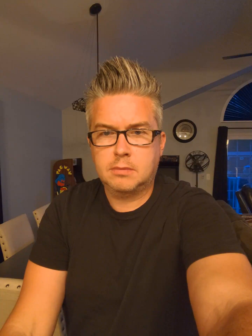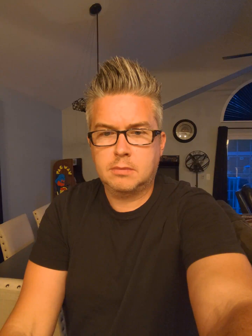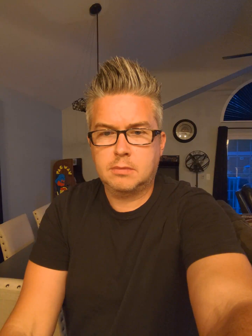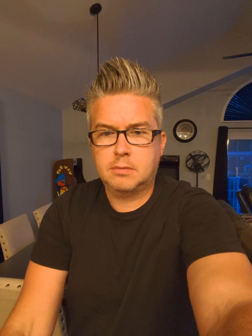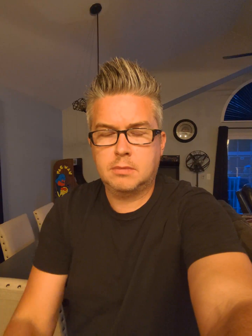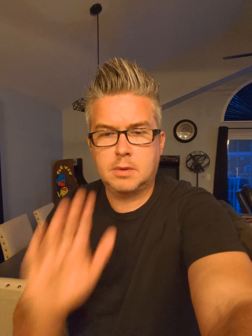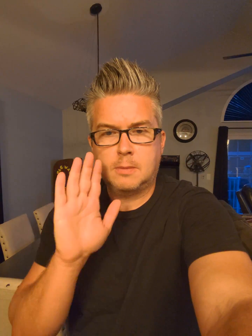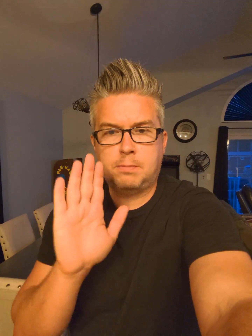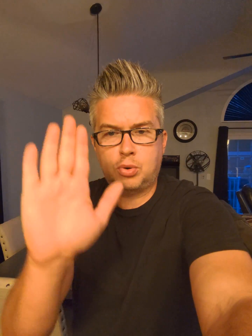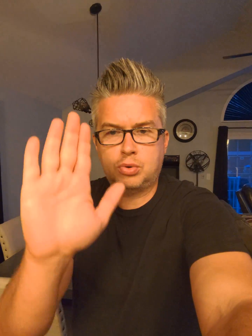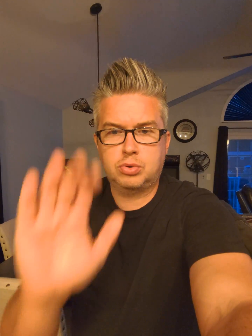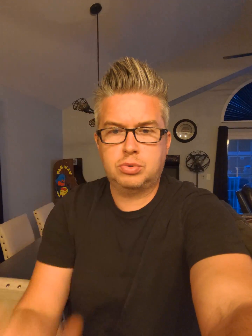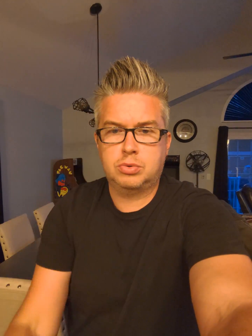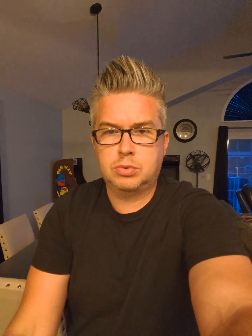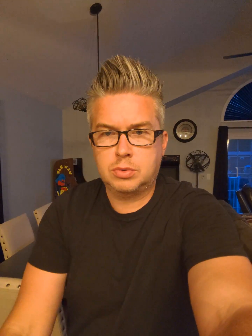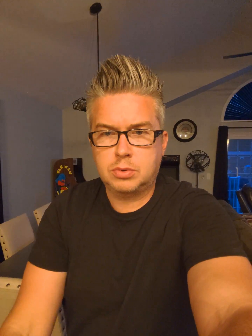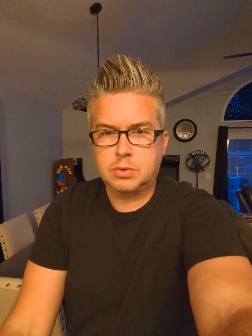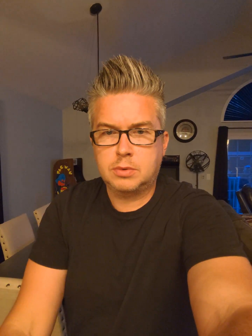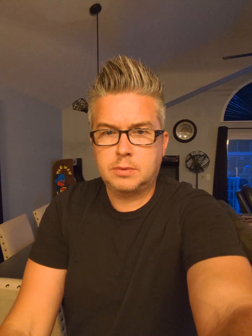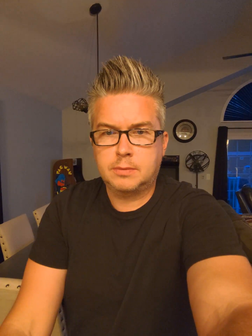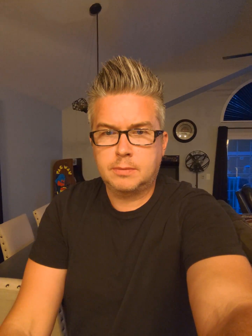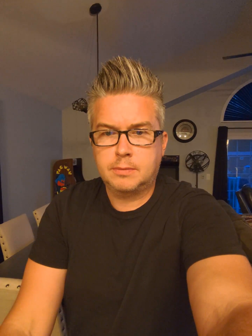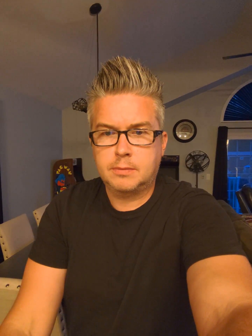push